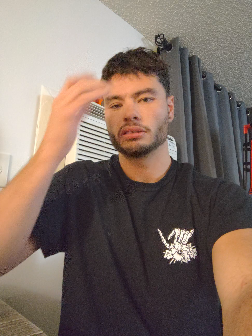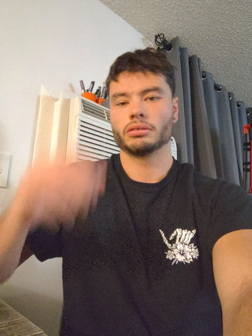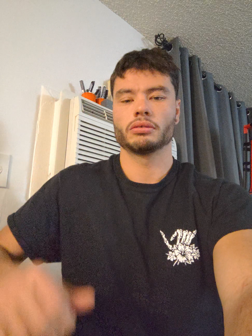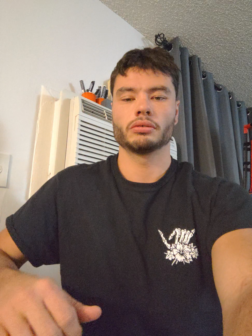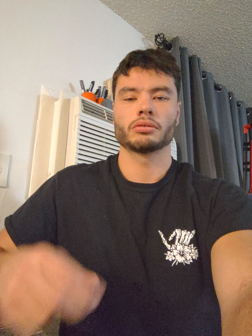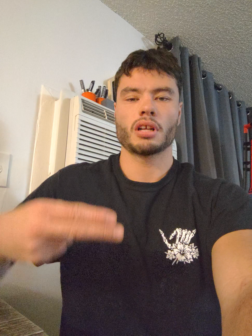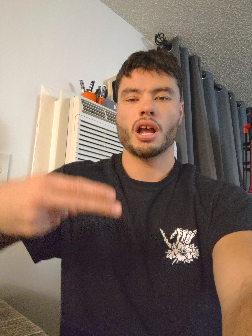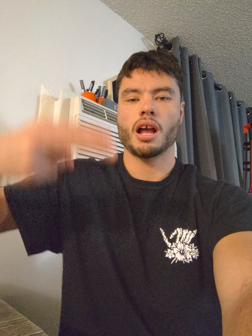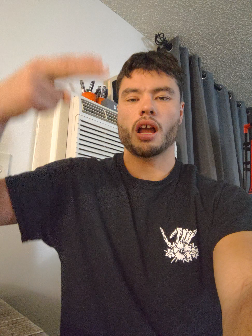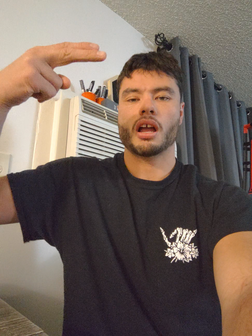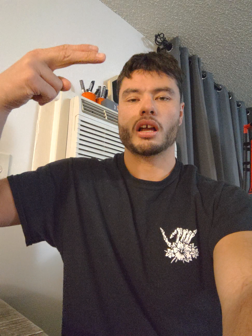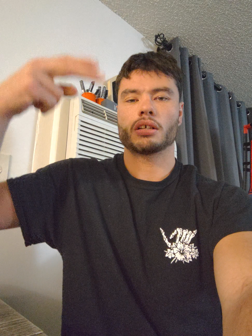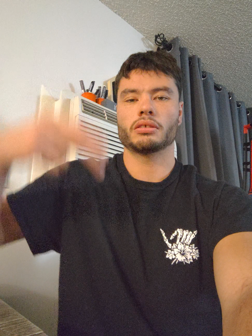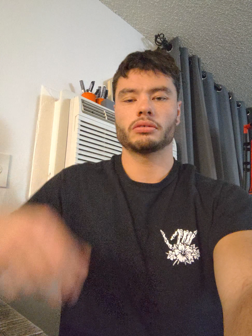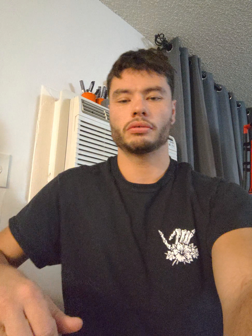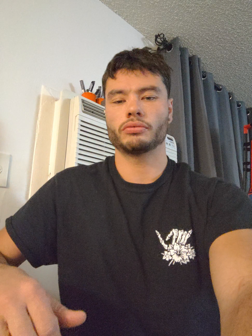high